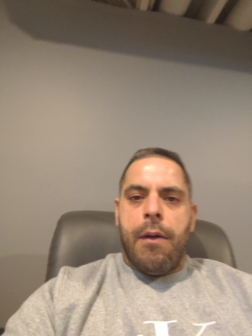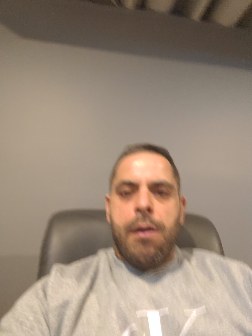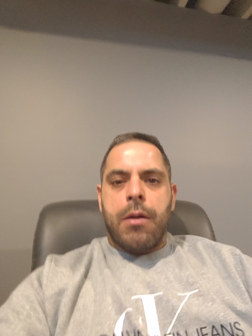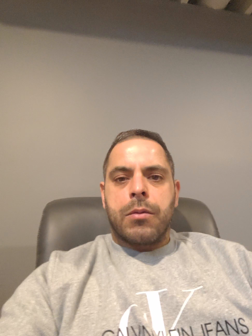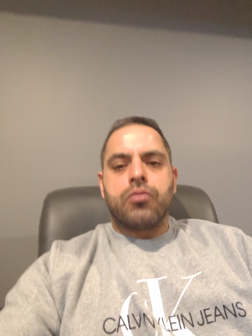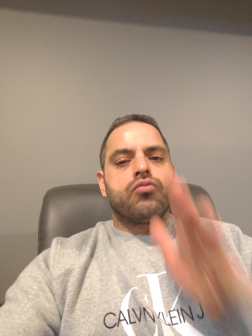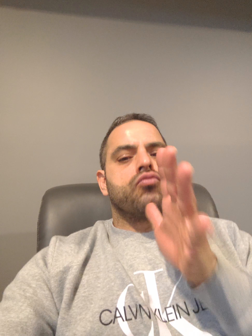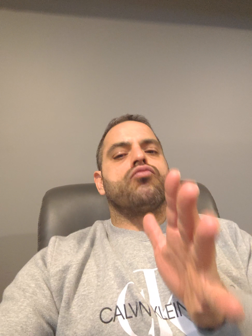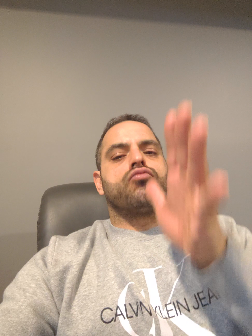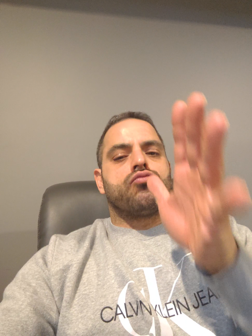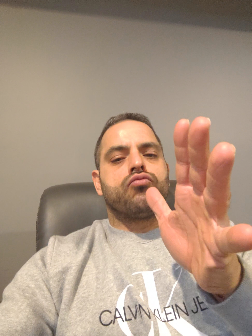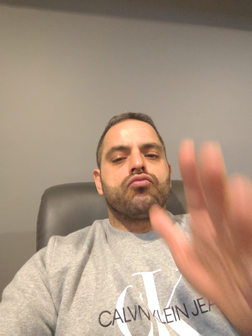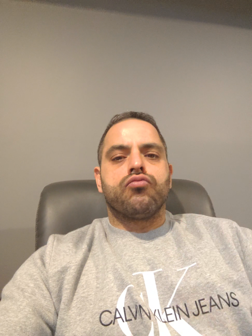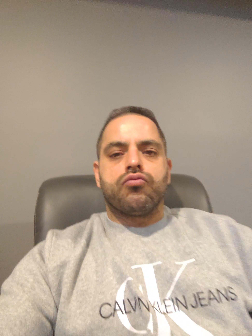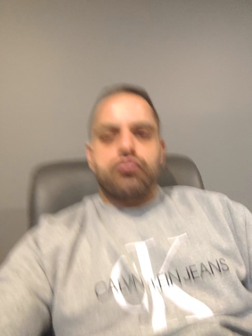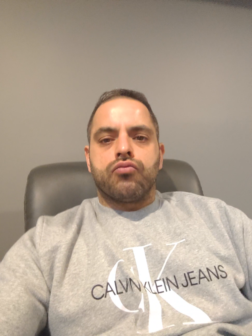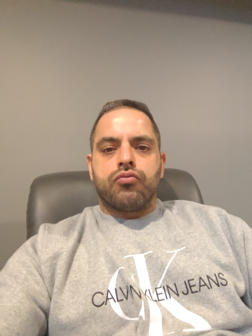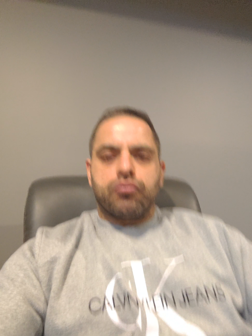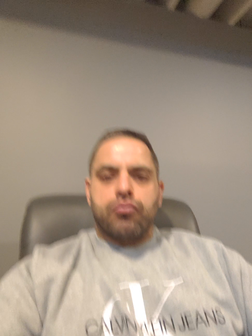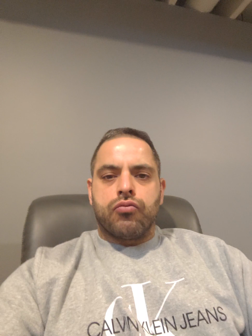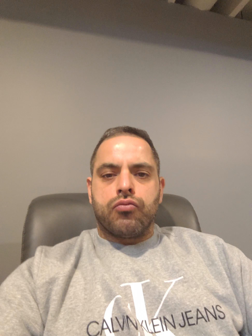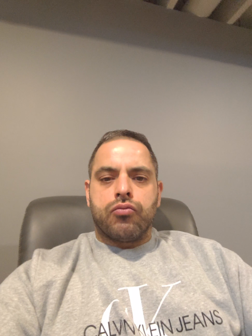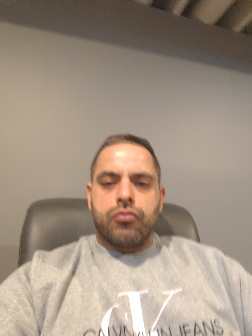grandma